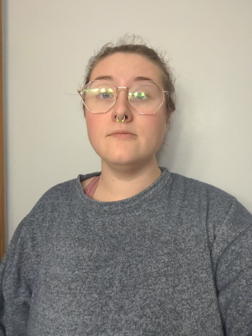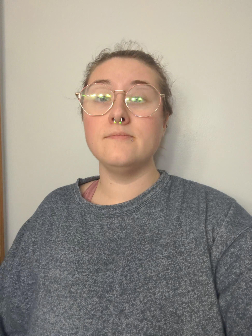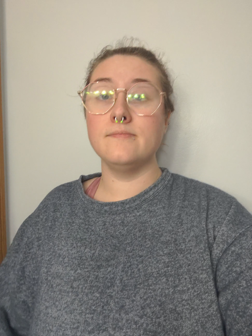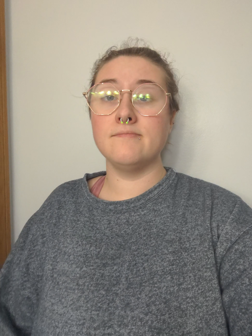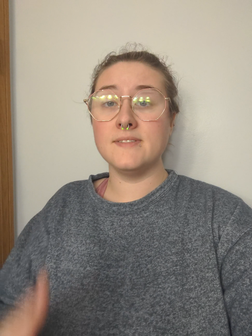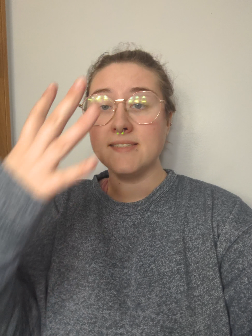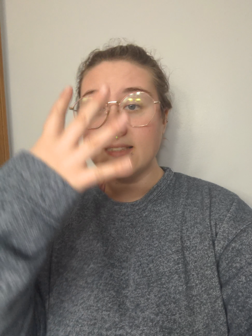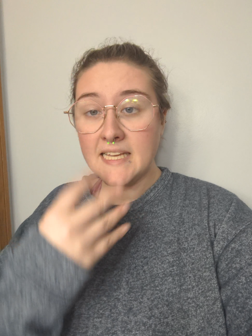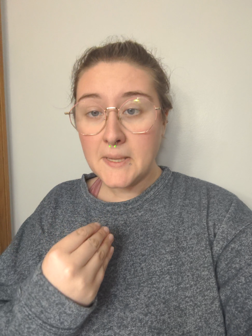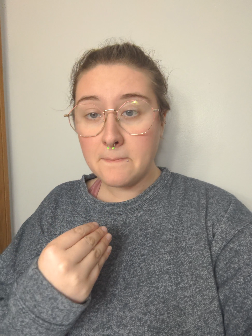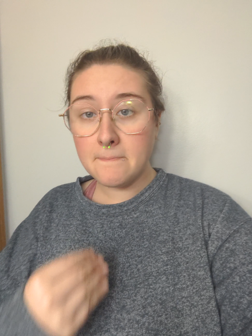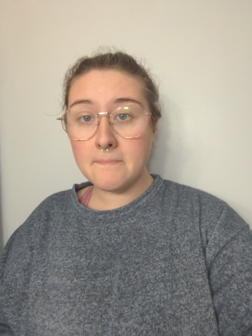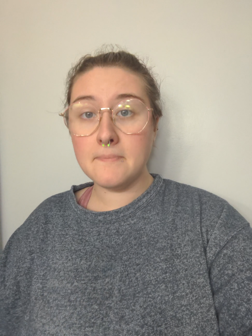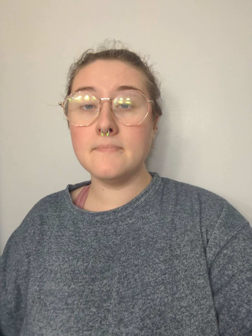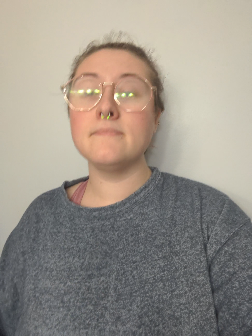sleep